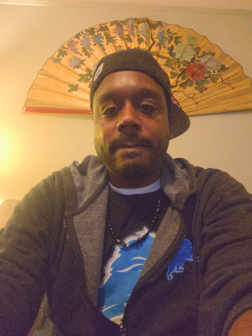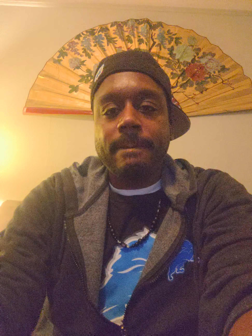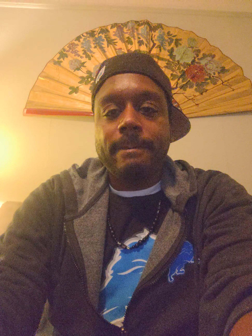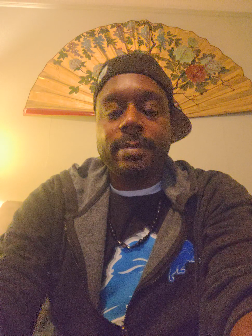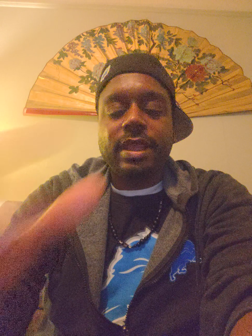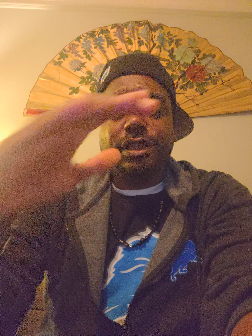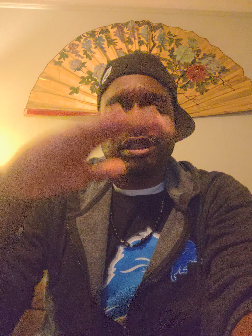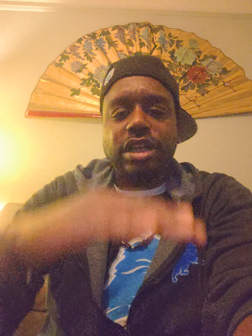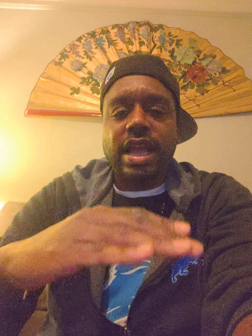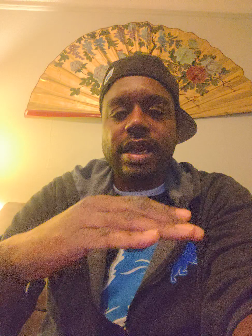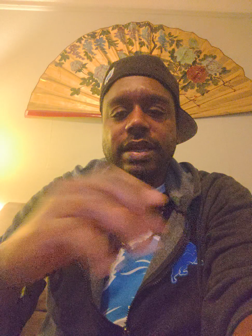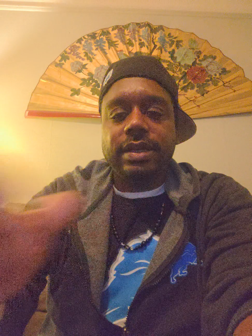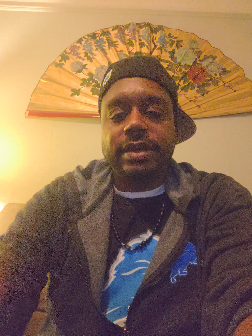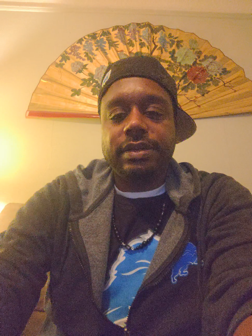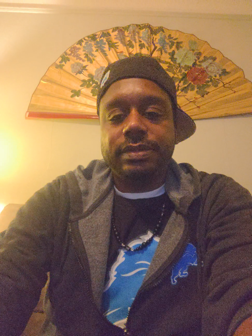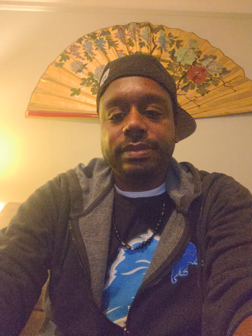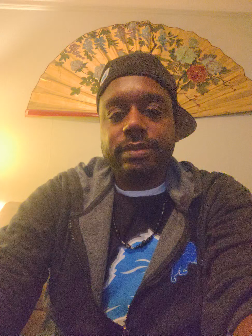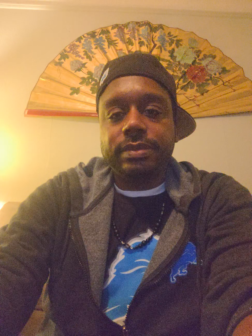child